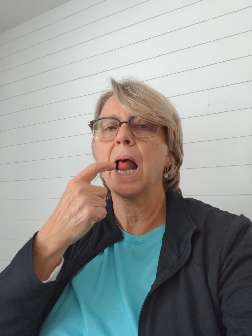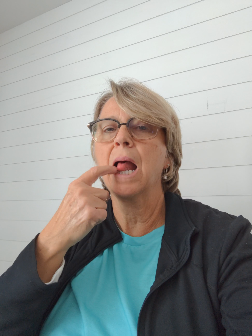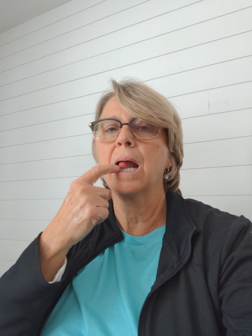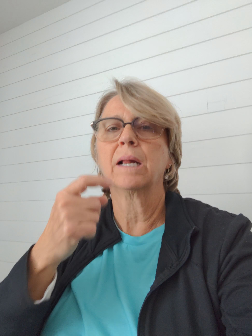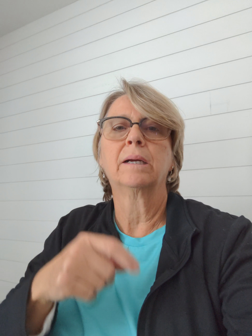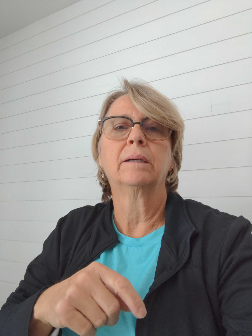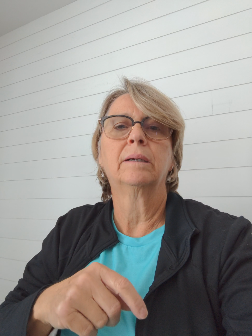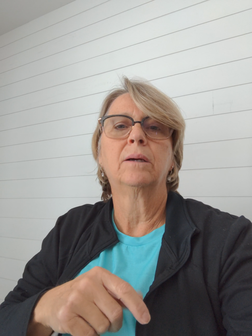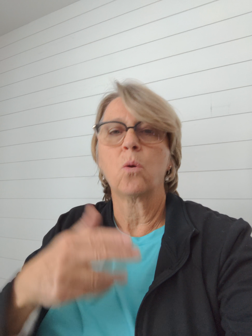tongue